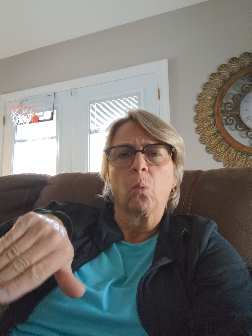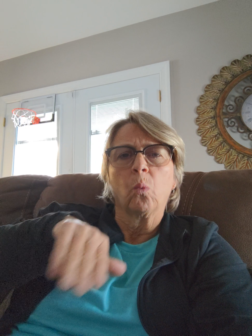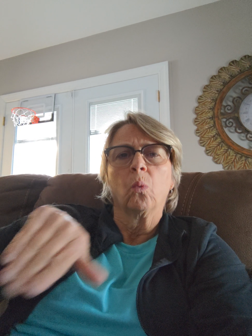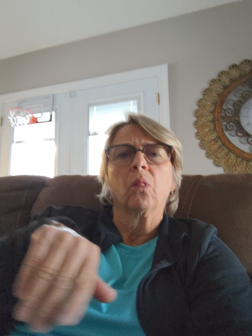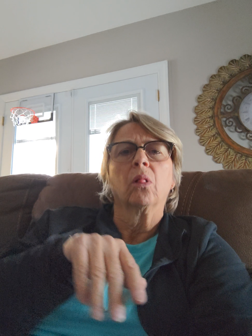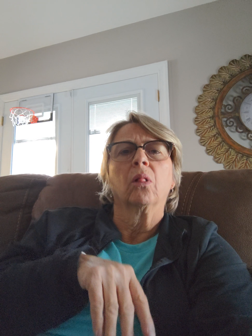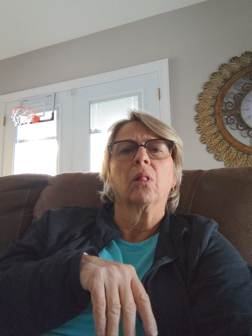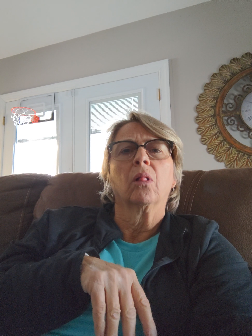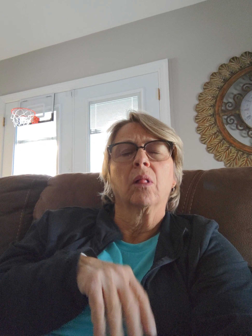pool